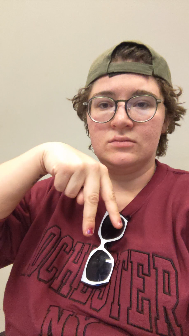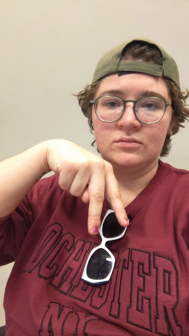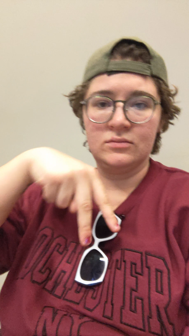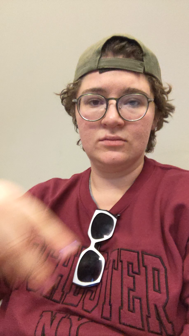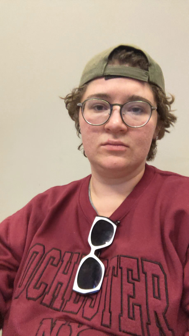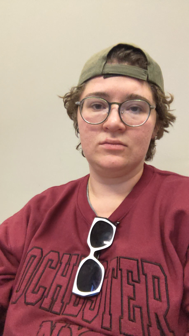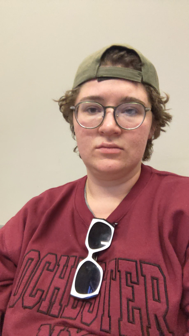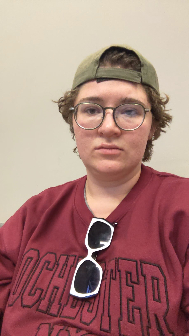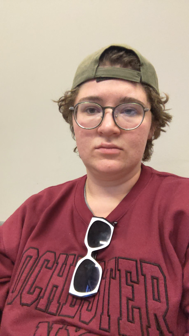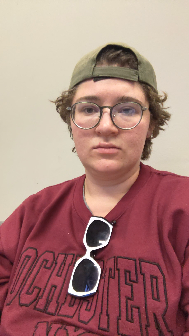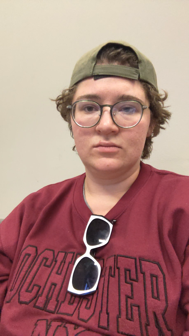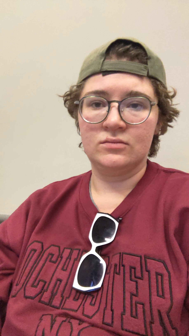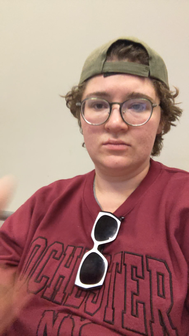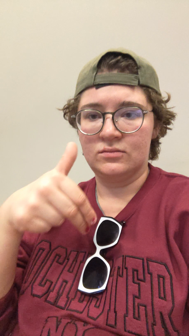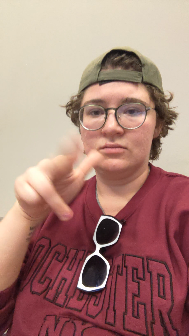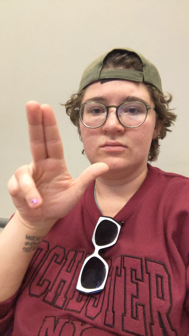lick